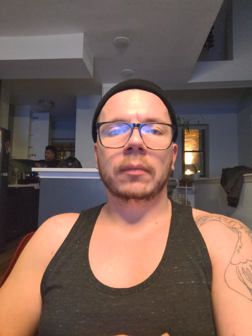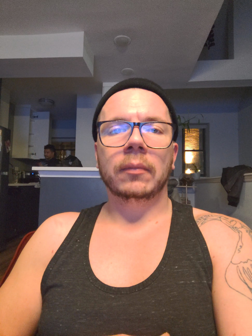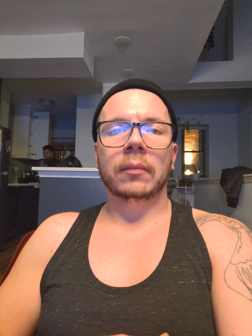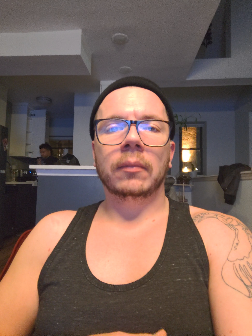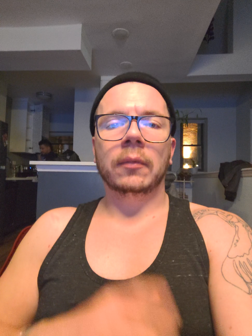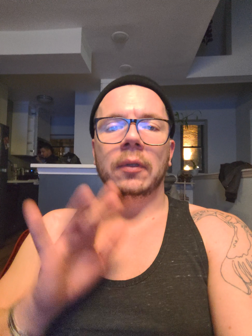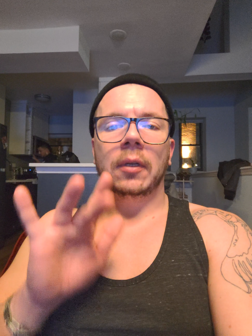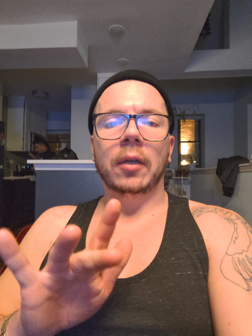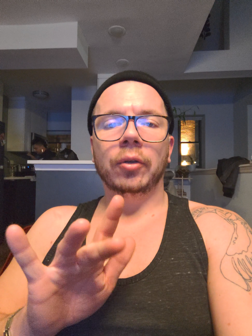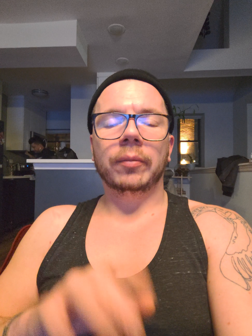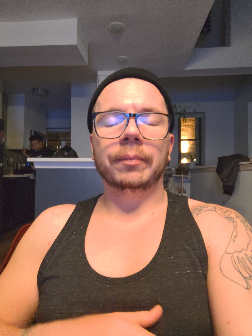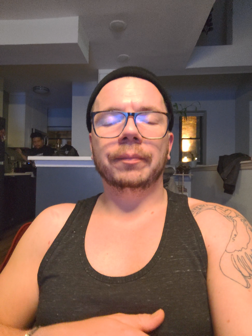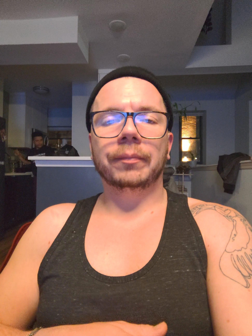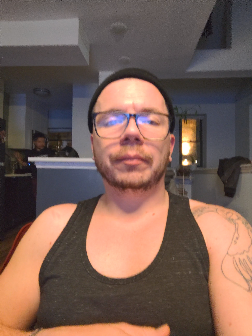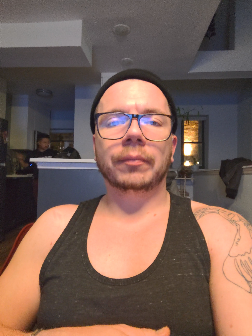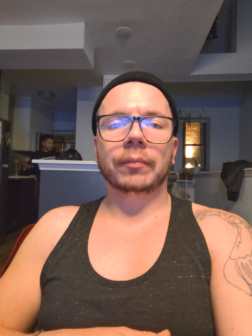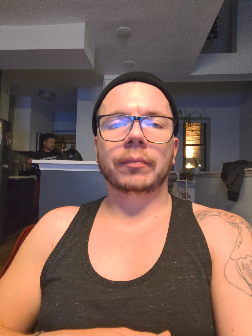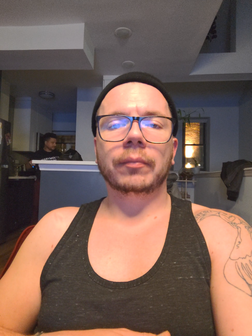touch